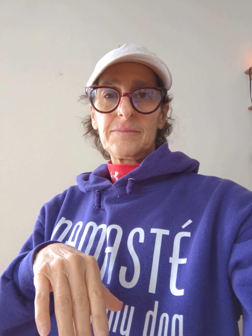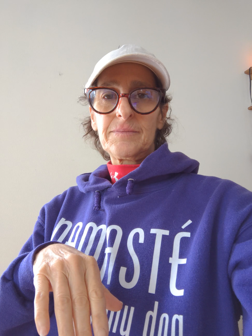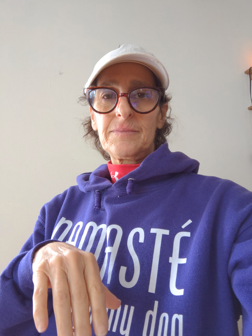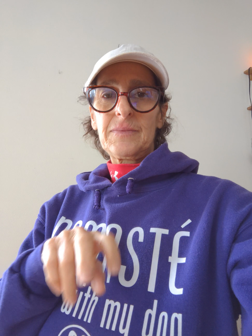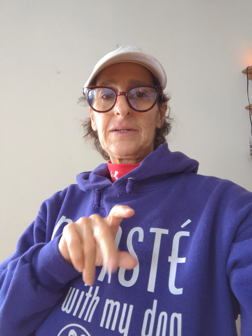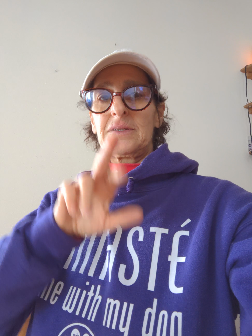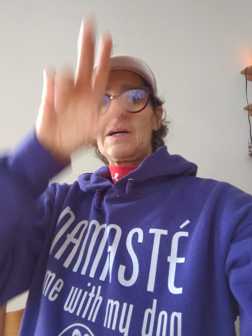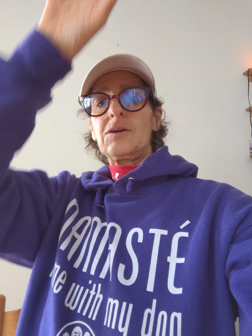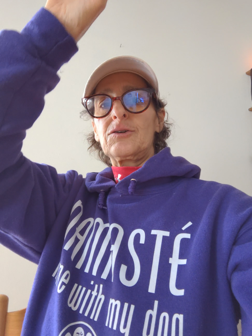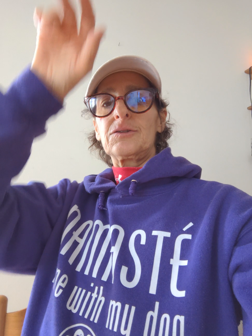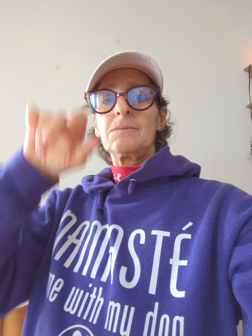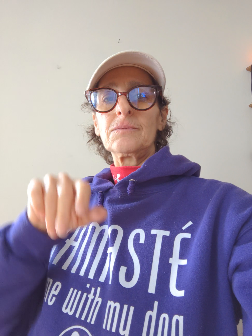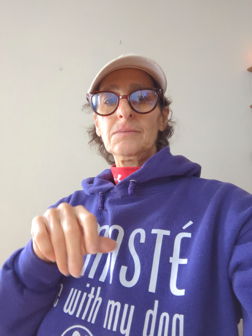stairs